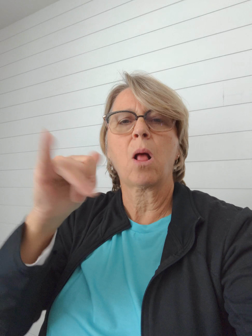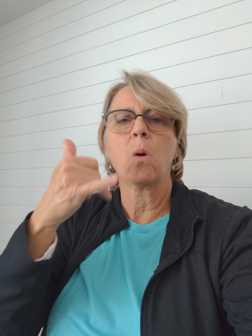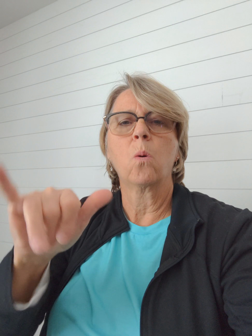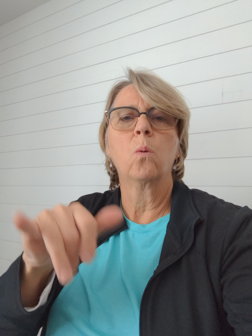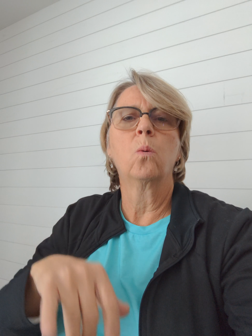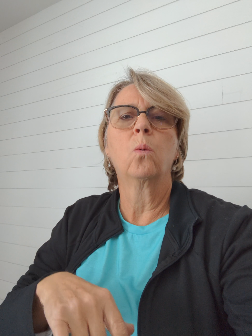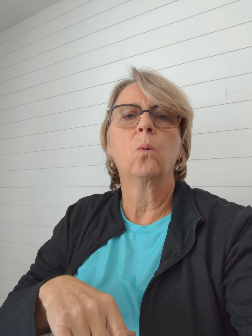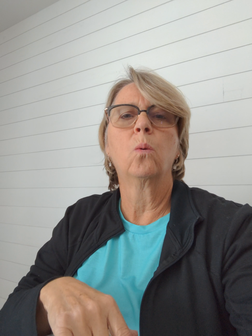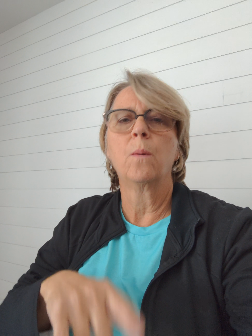yellow